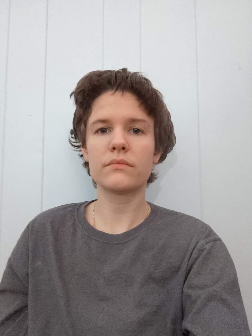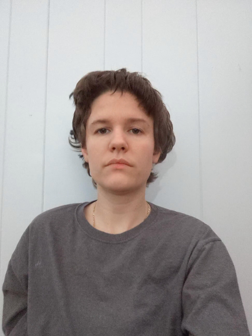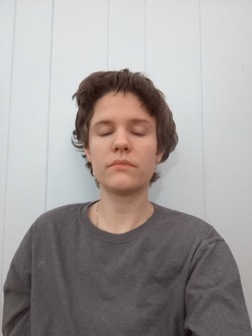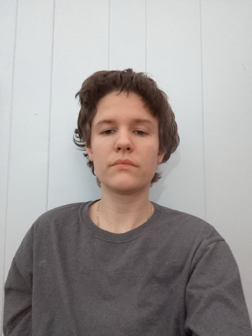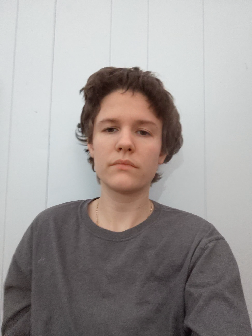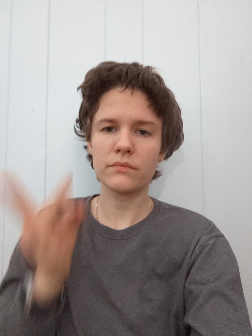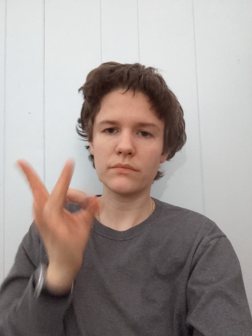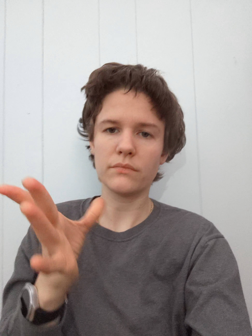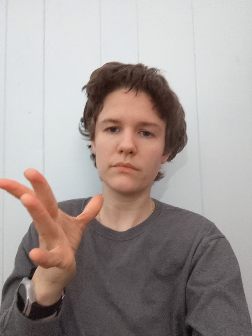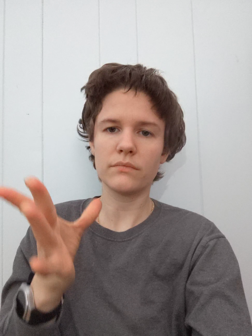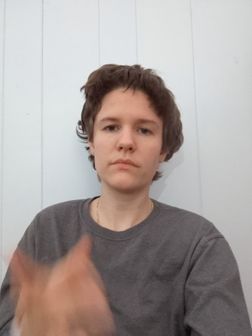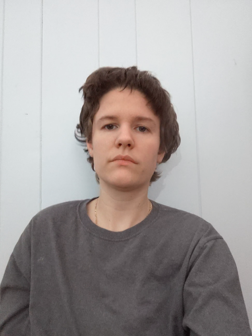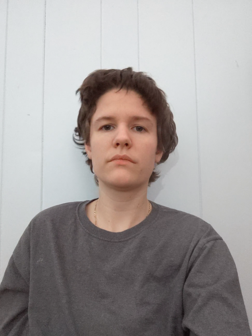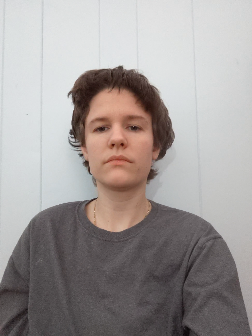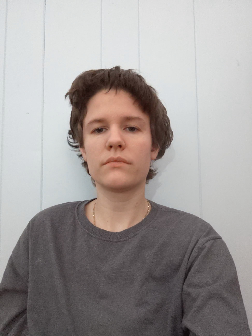hate